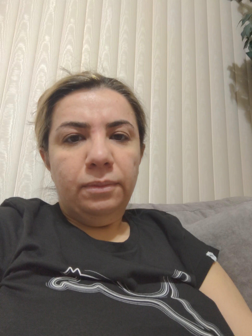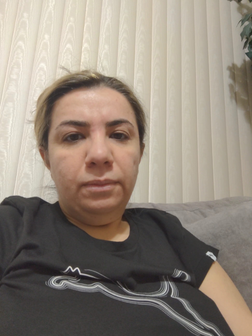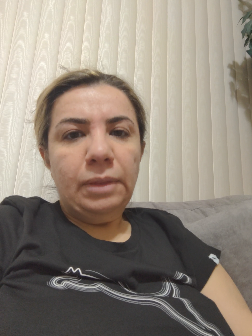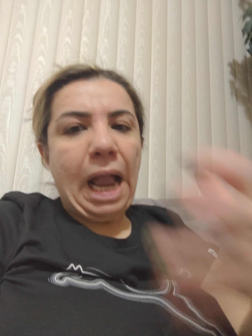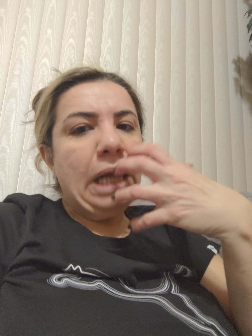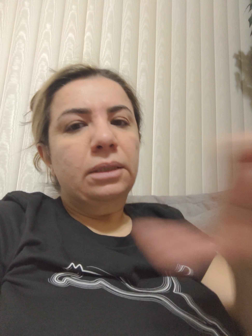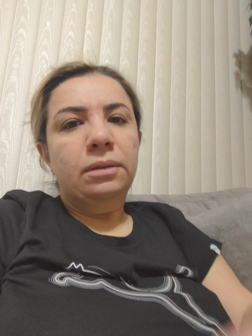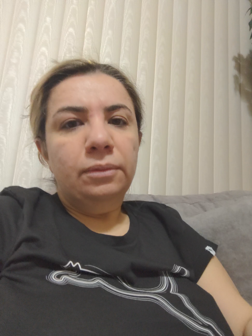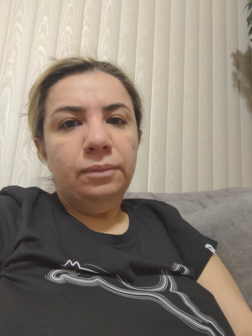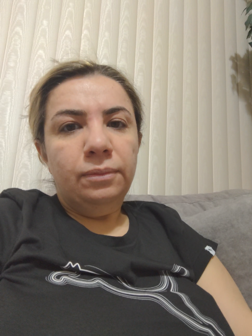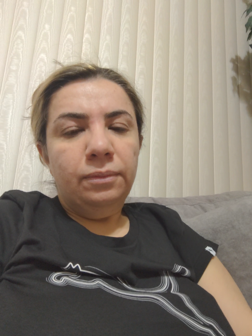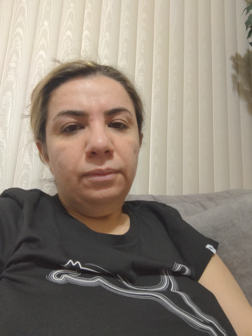hot